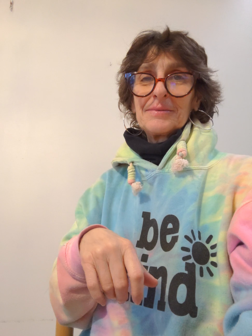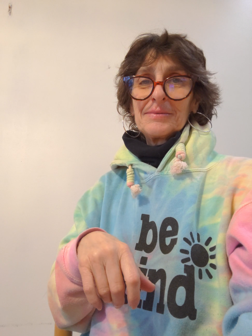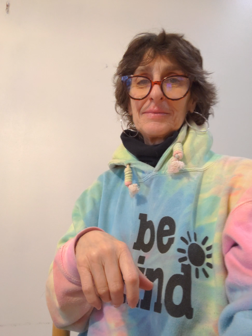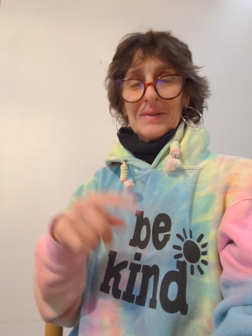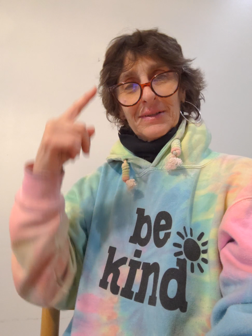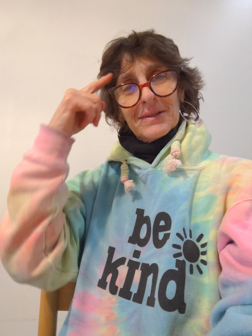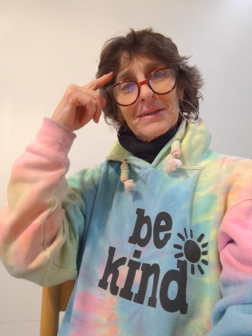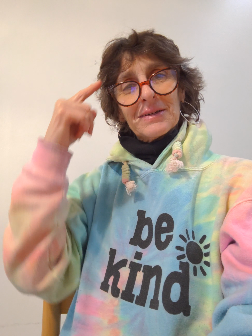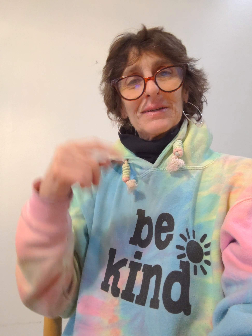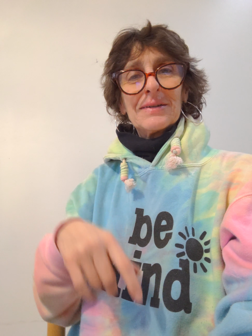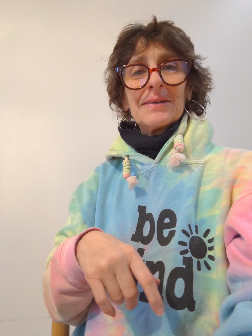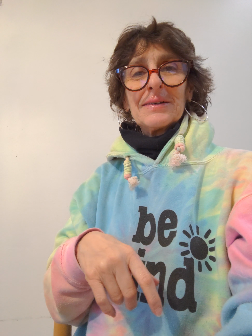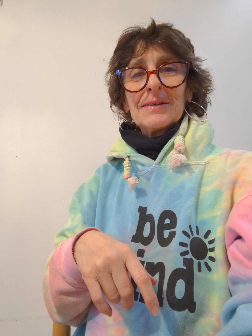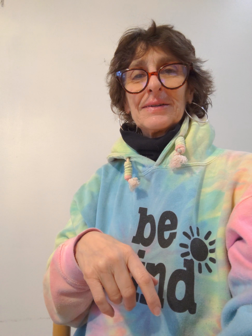think